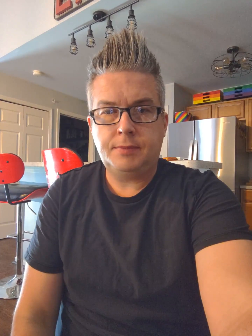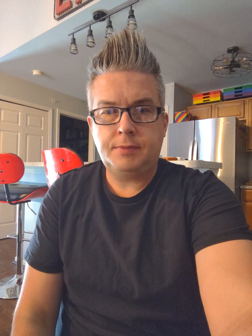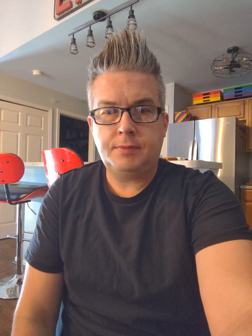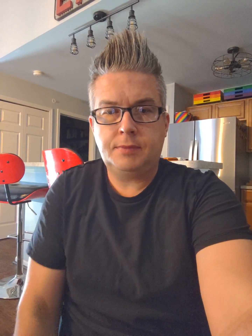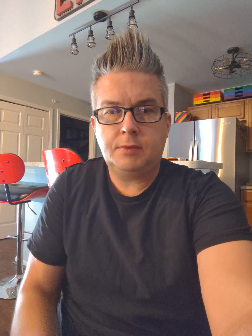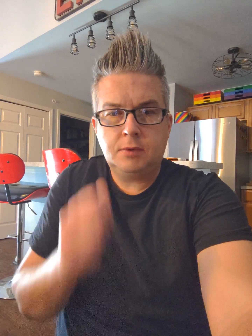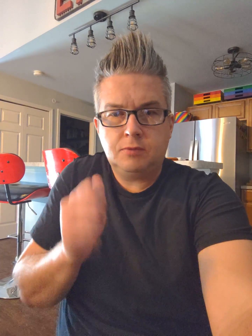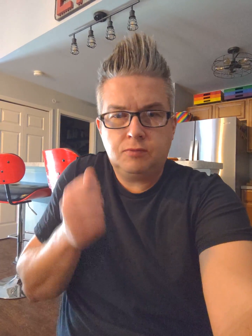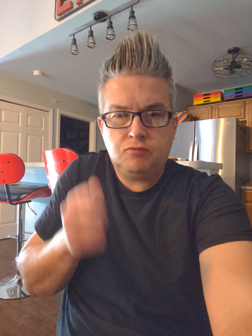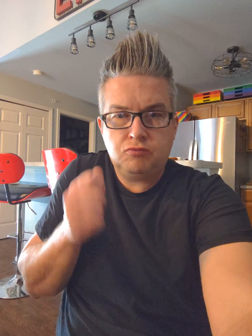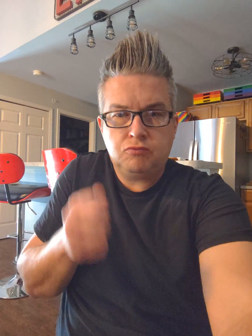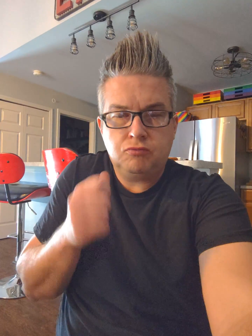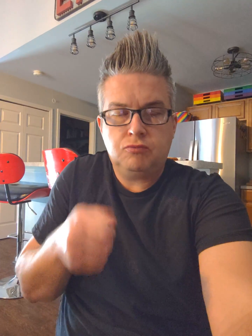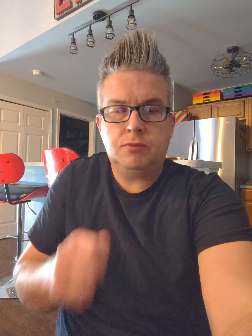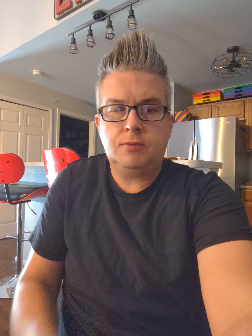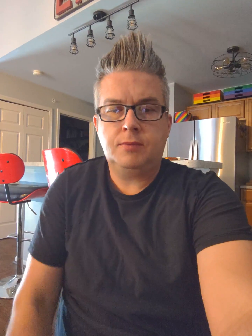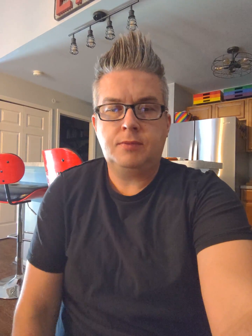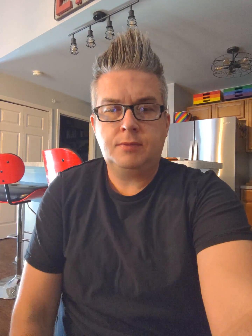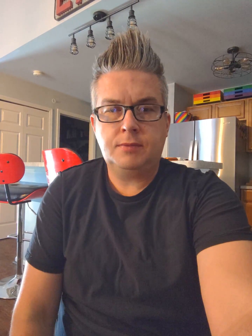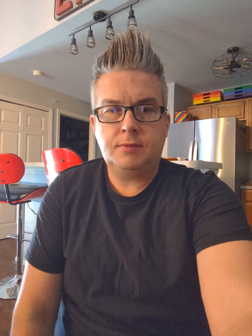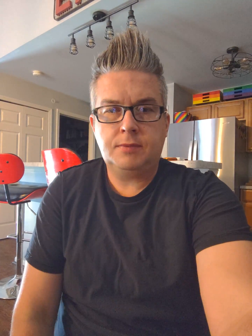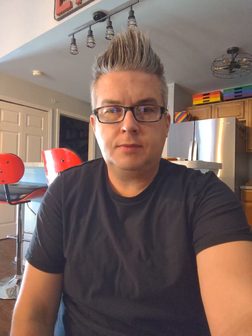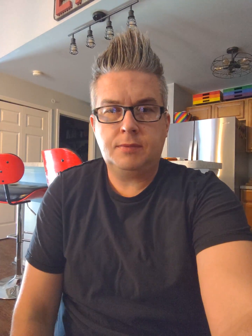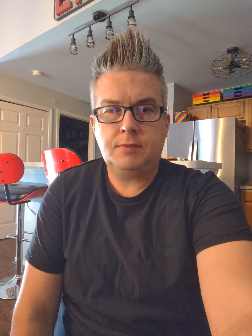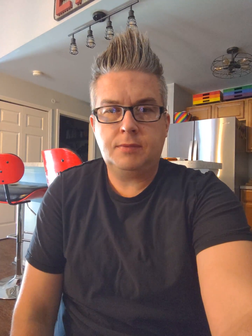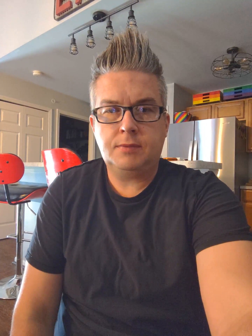cart